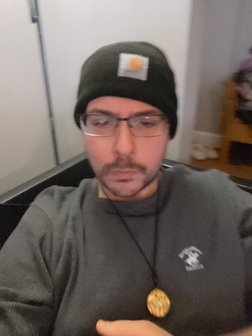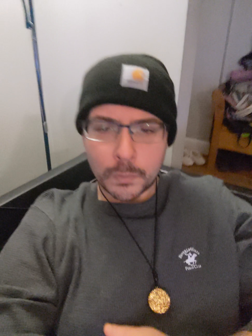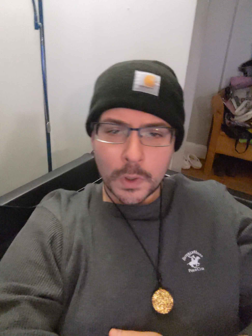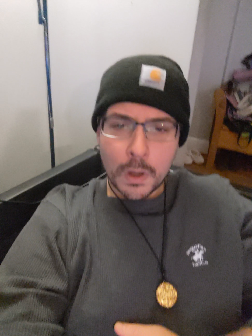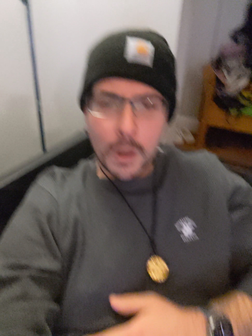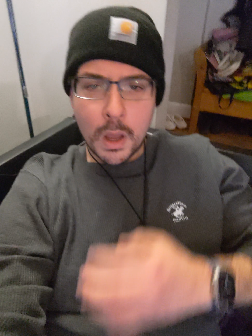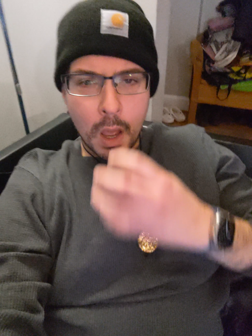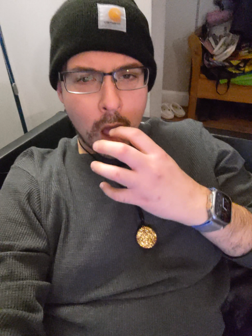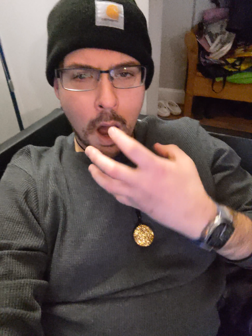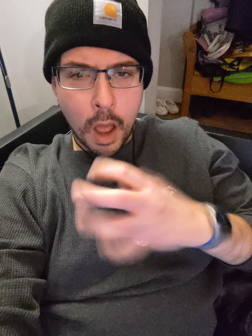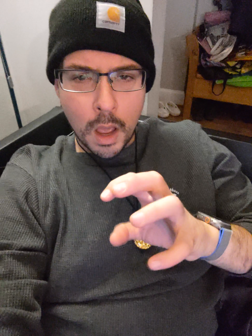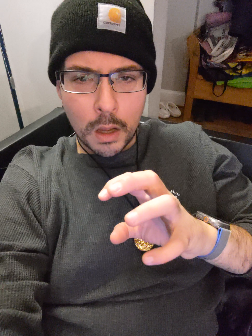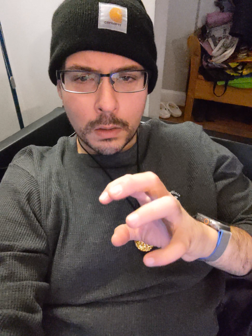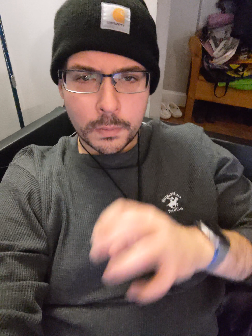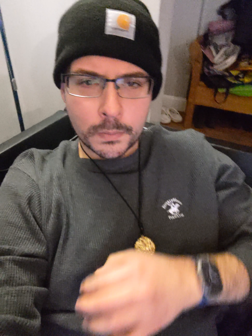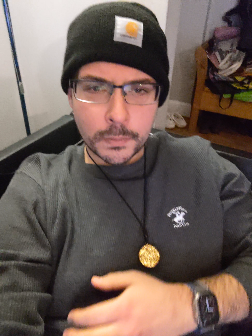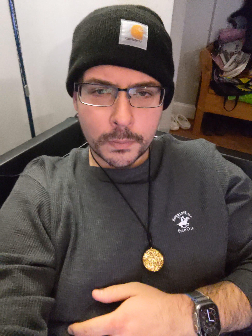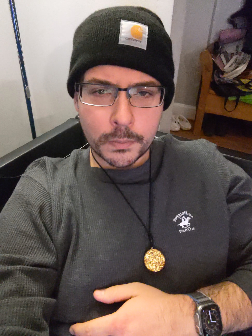hot